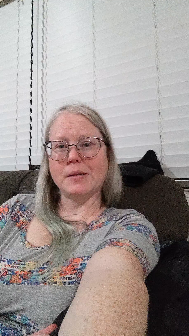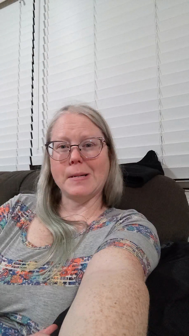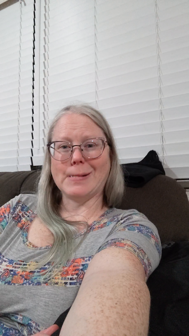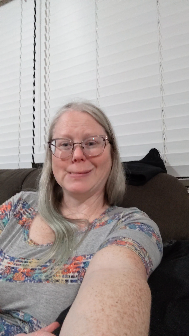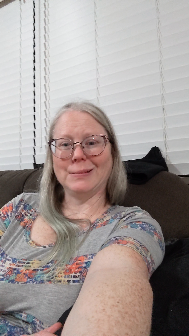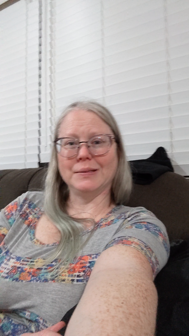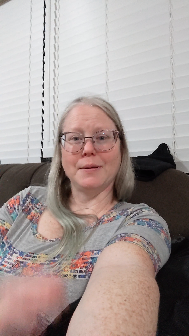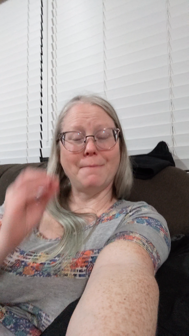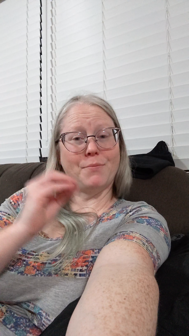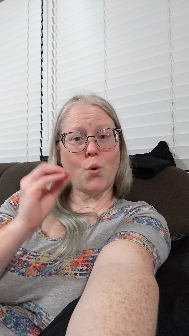more